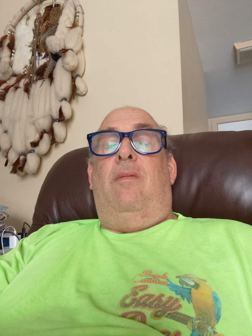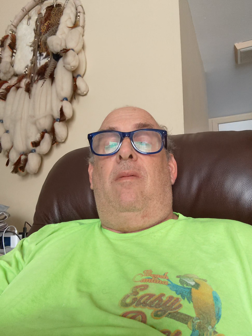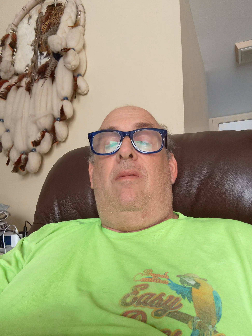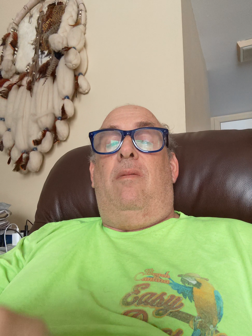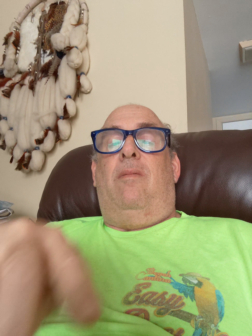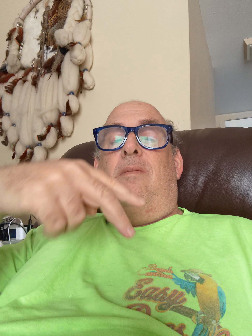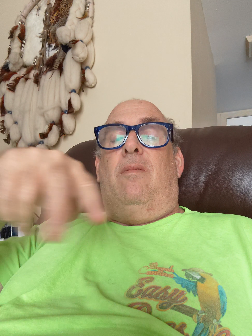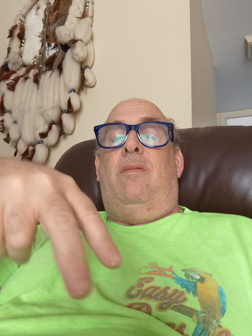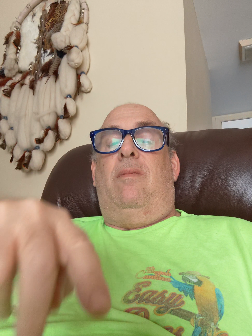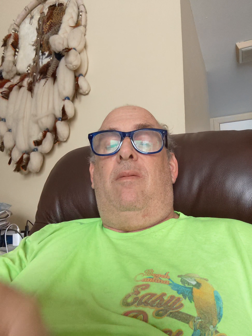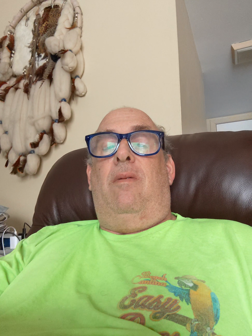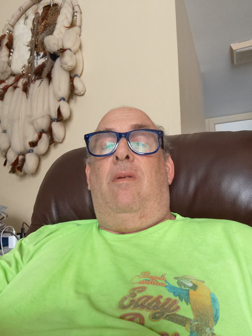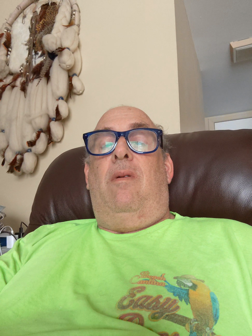dance